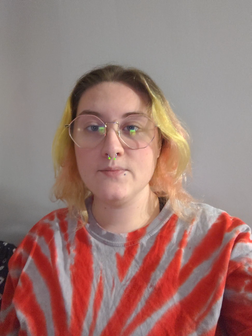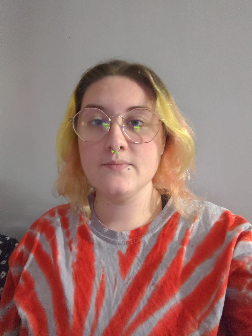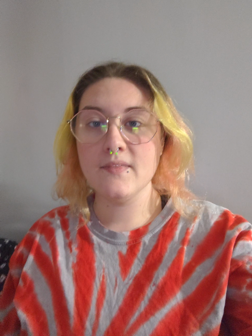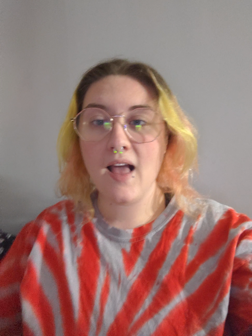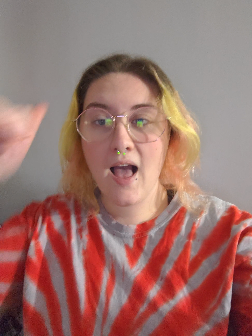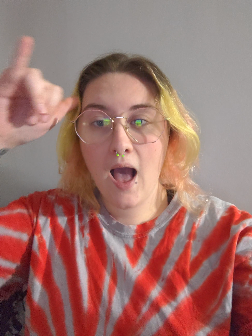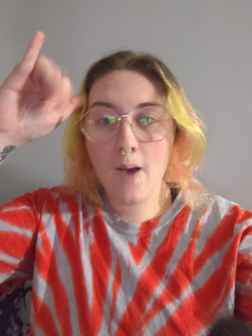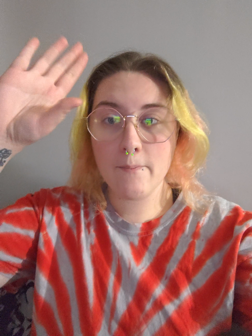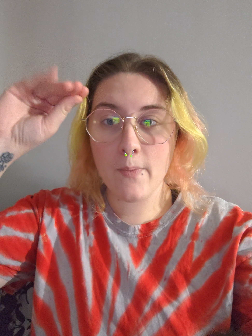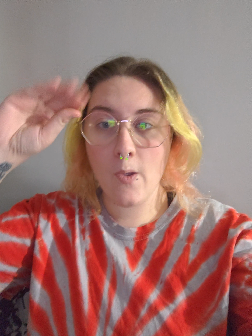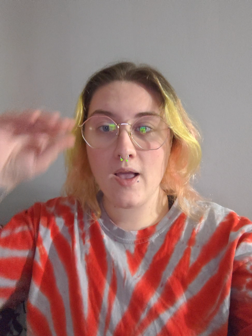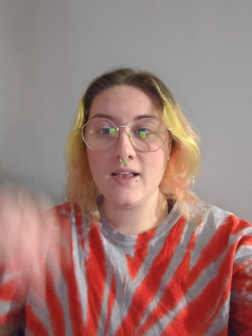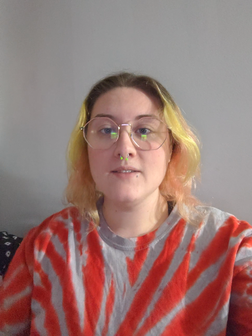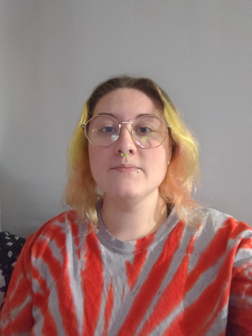cowboy